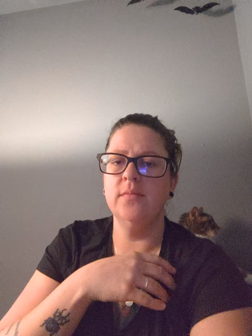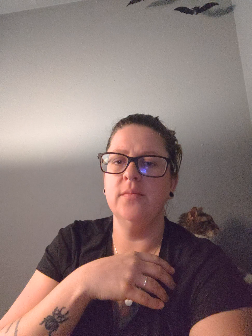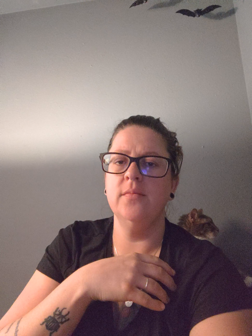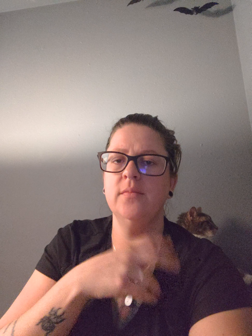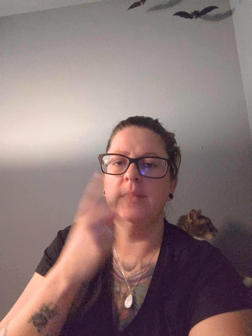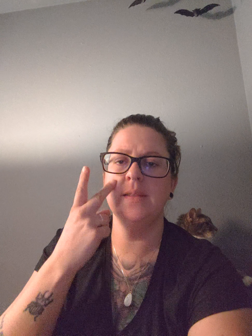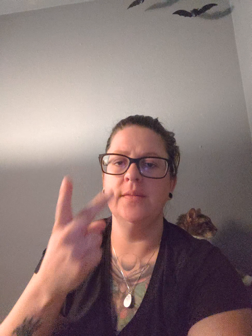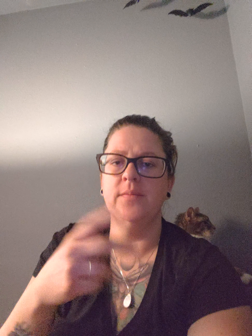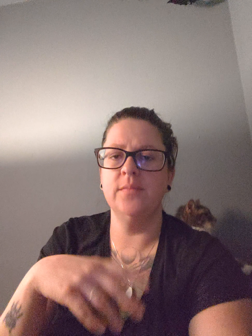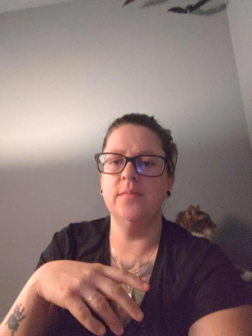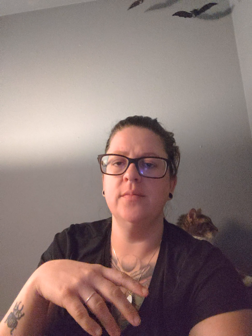see